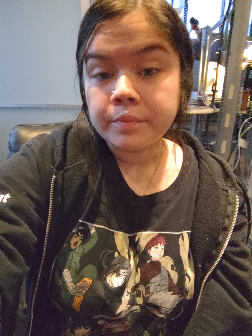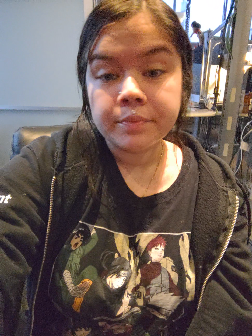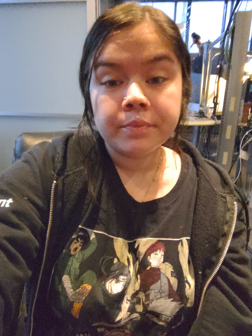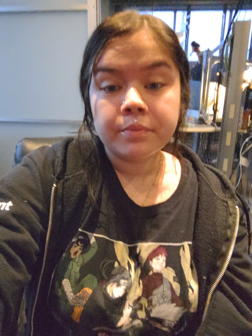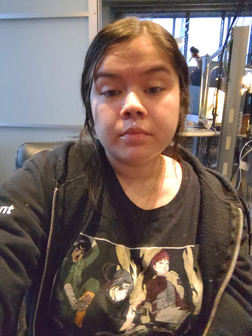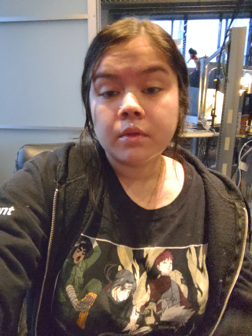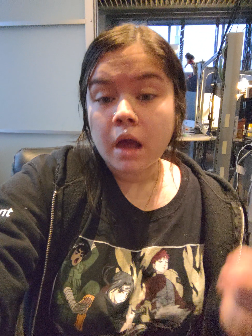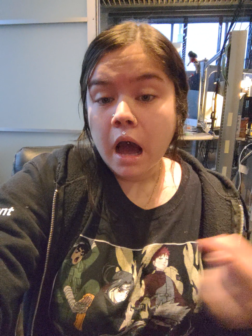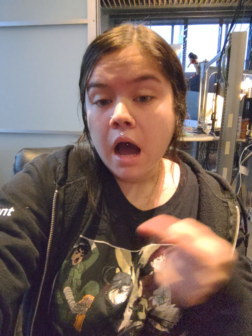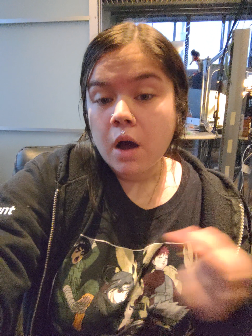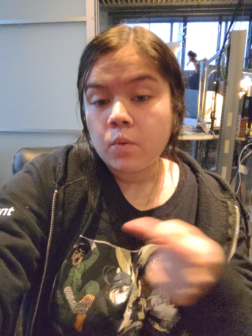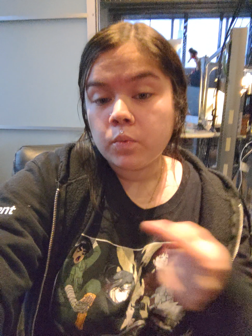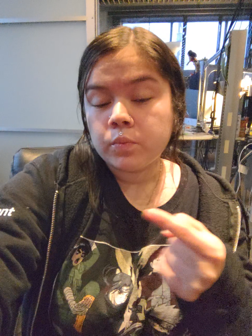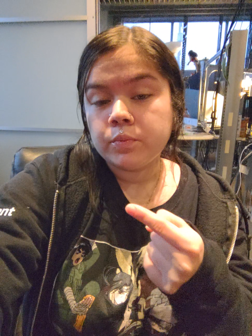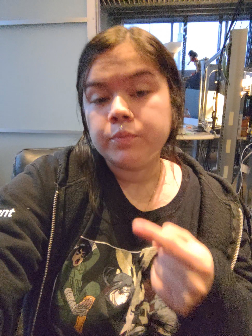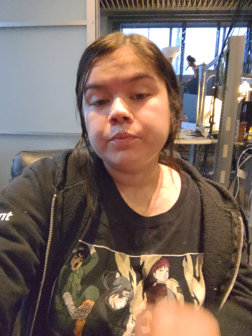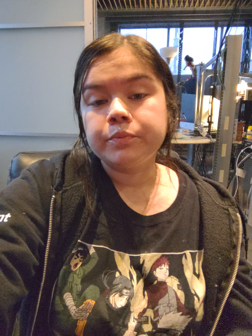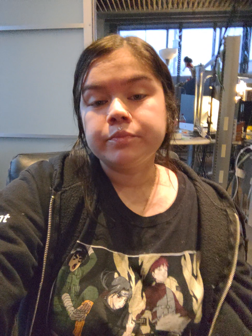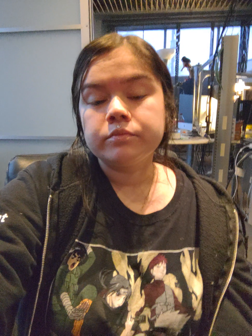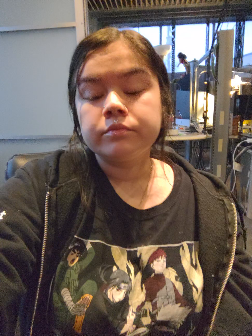owie